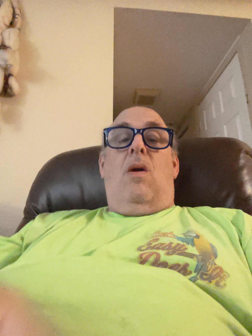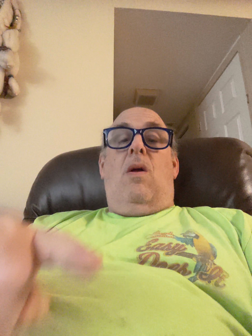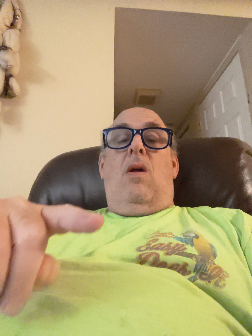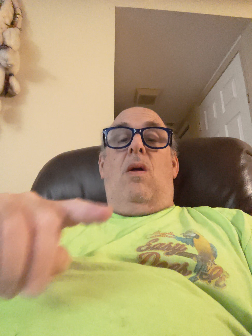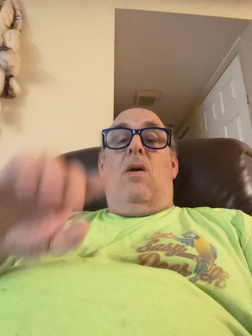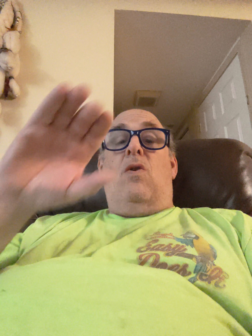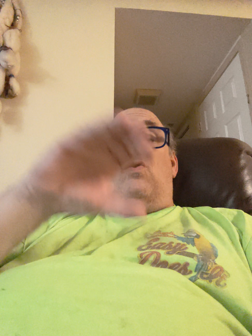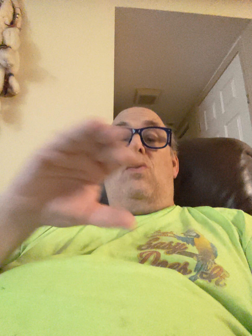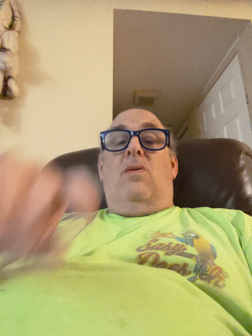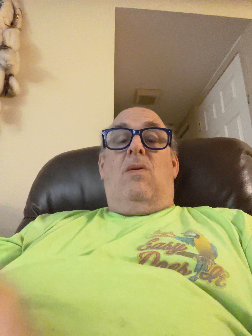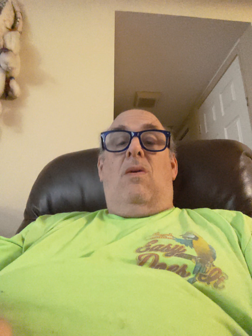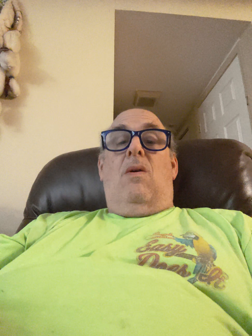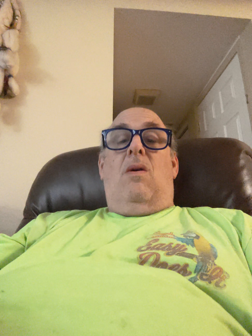chocolate